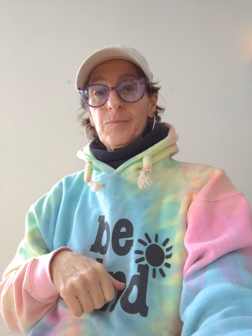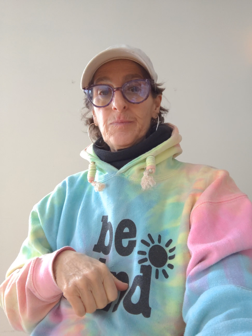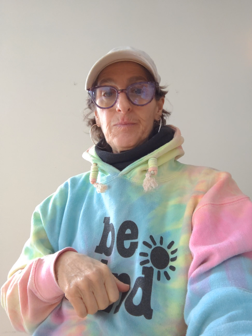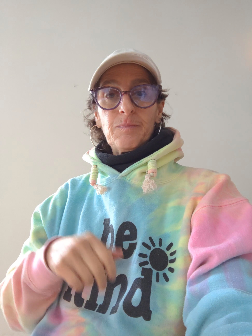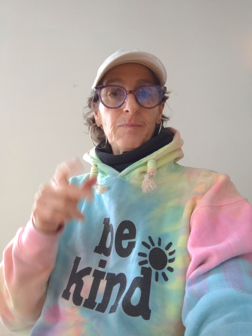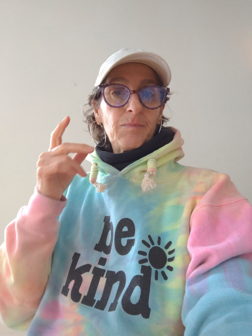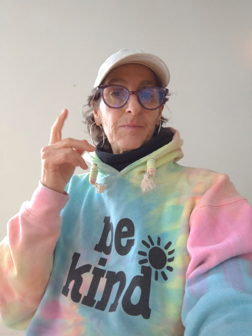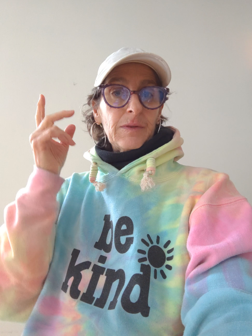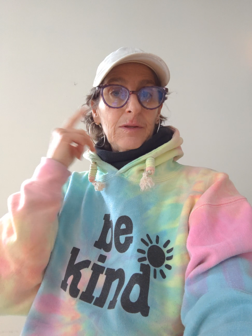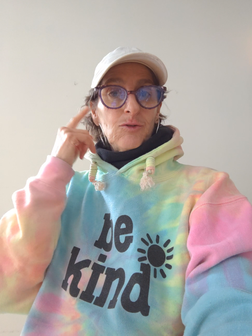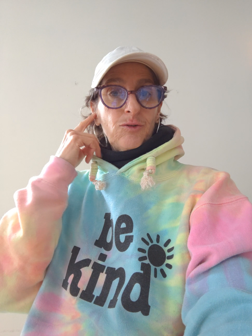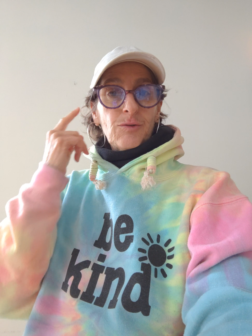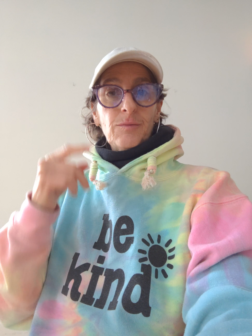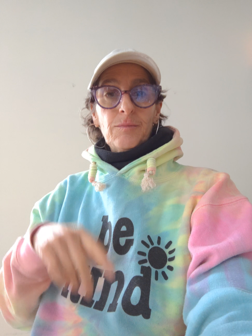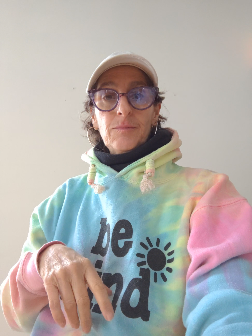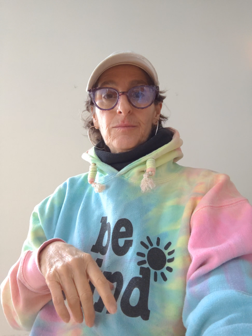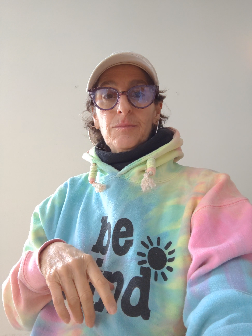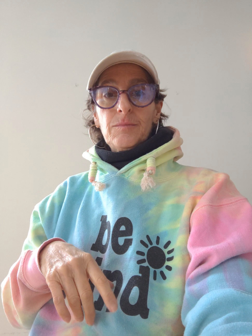hear